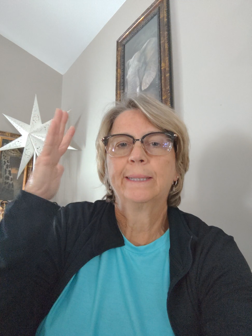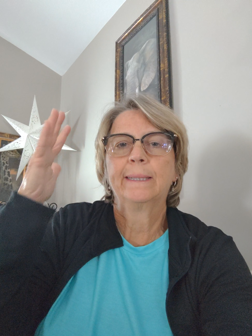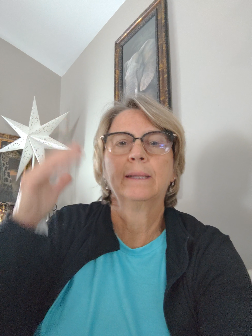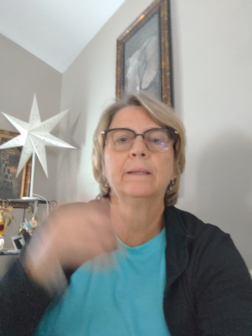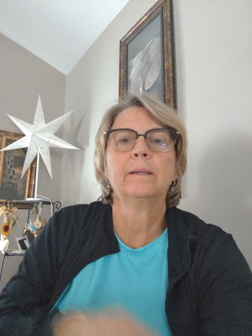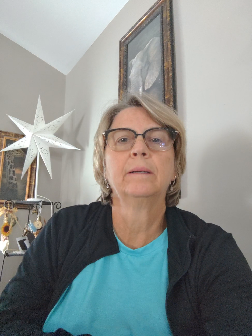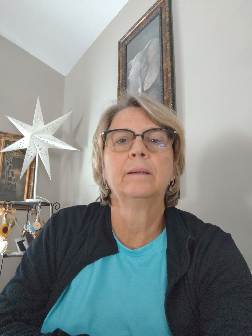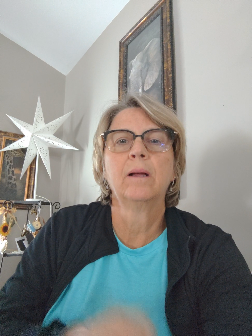tree